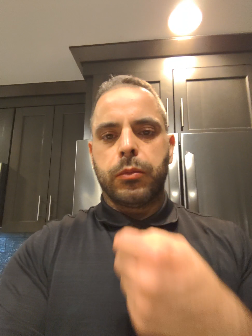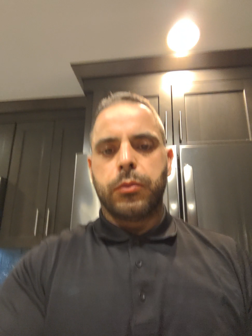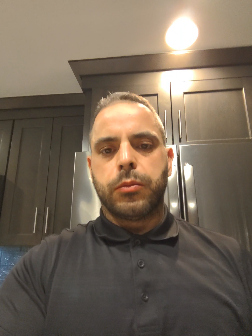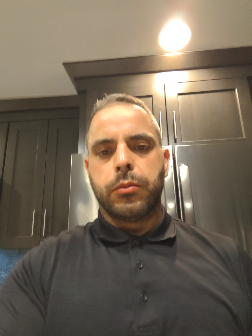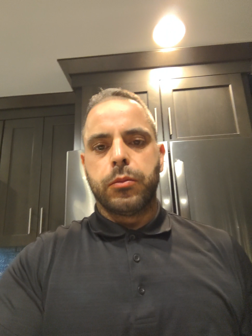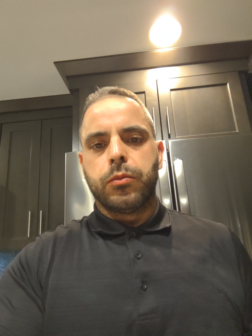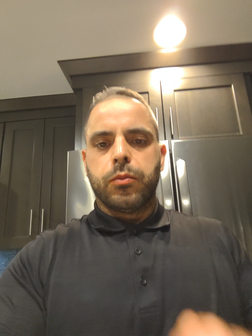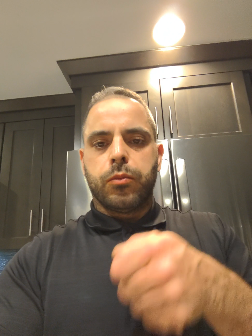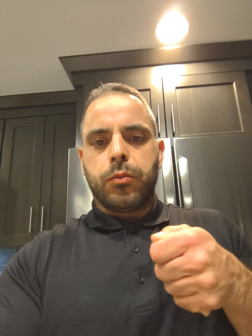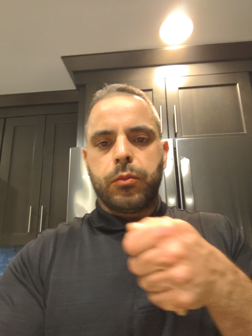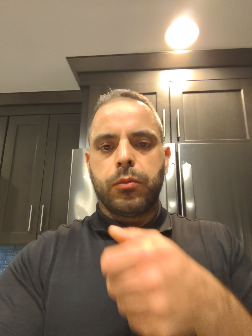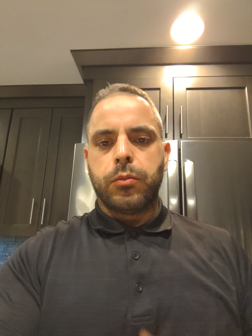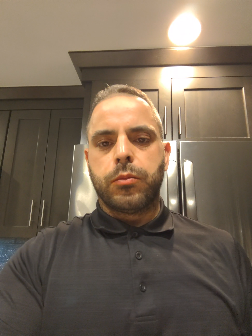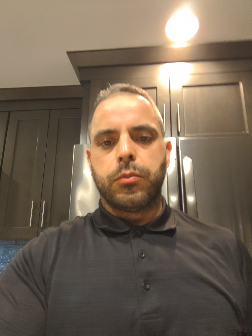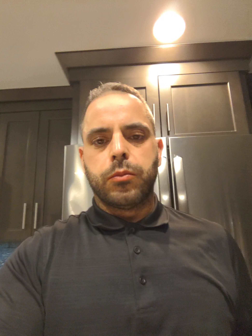drawer